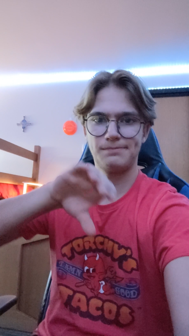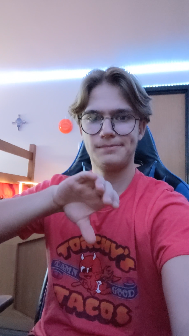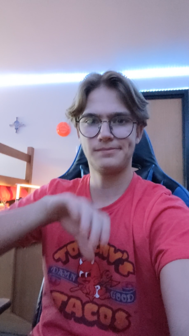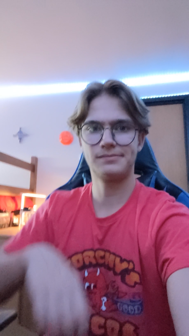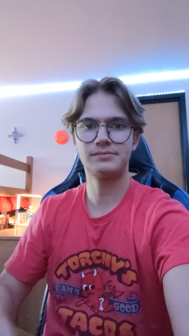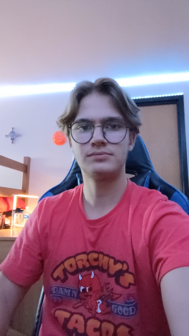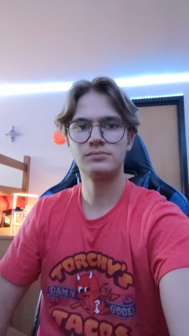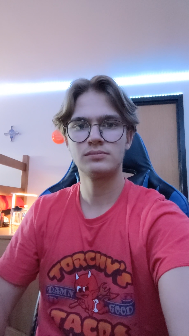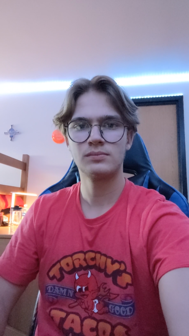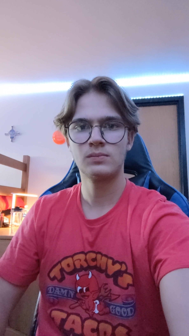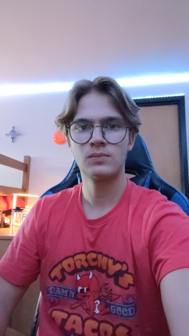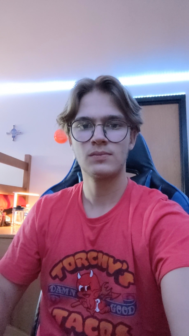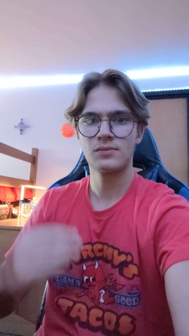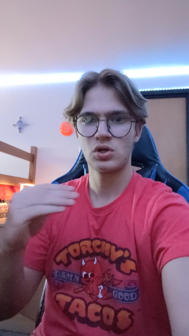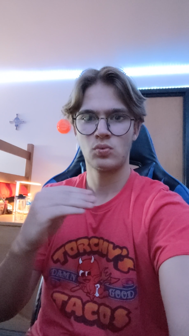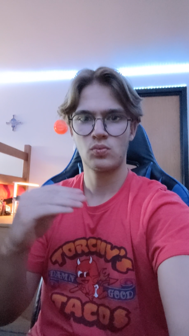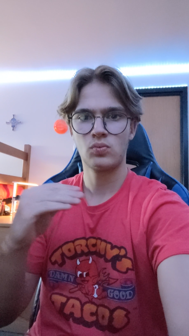more